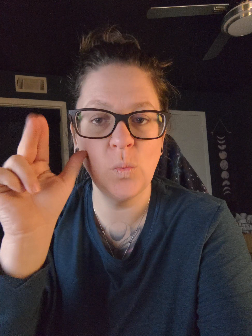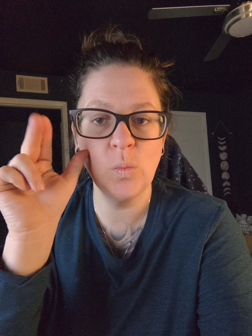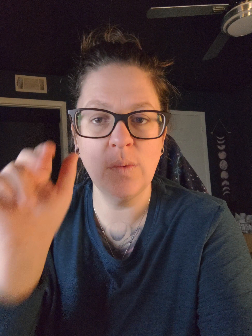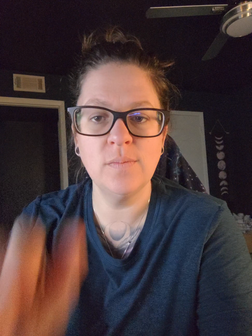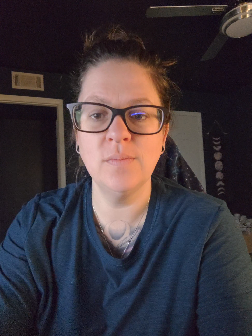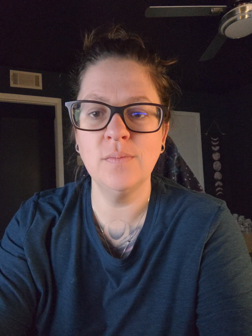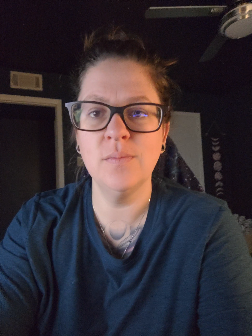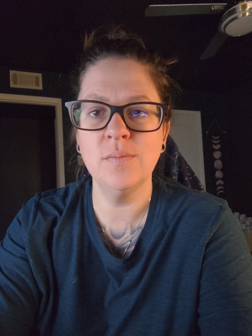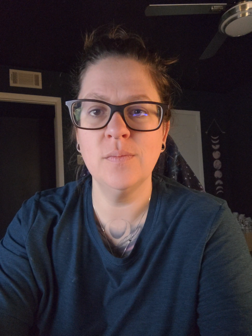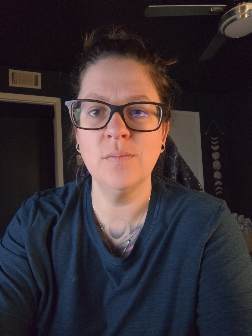horse